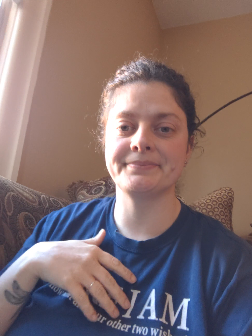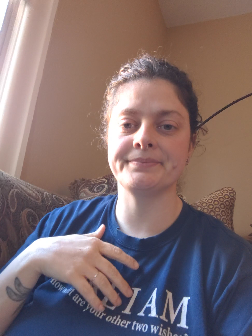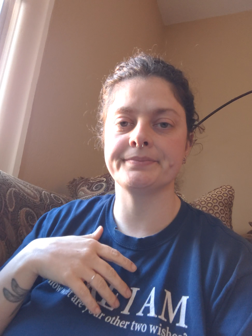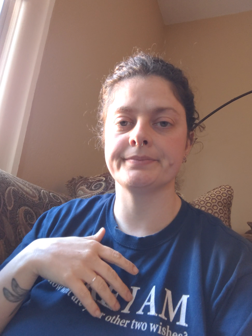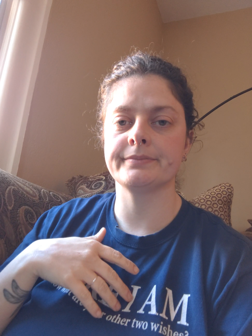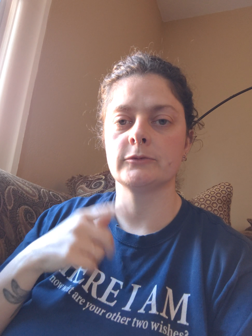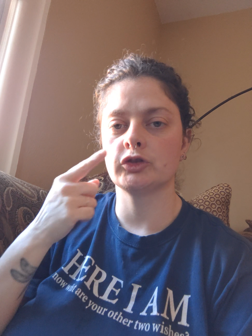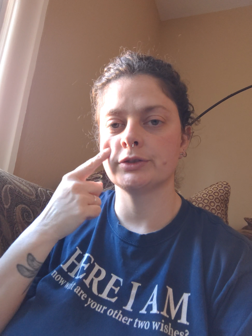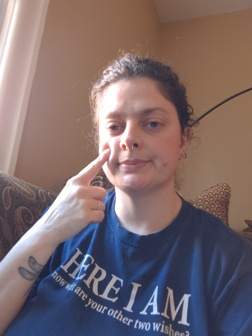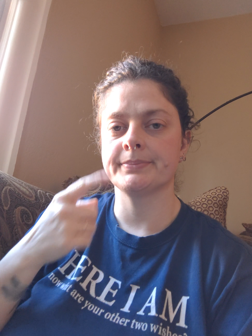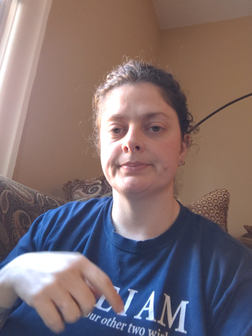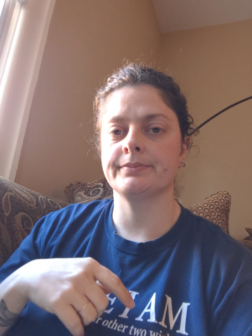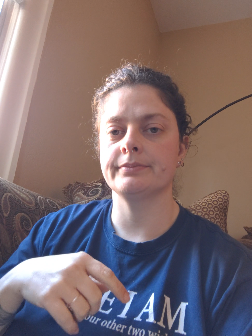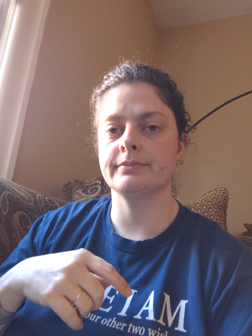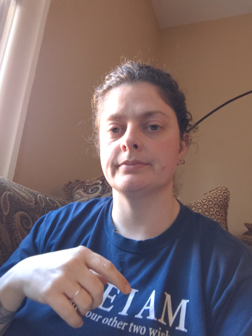cheek